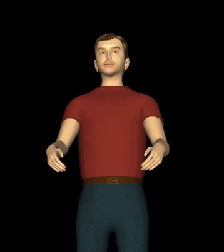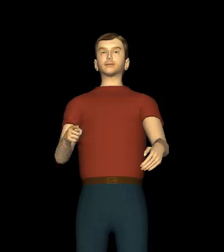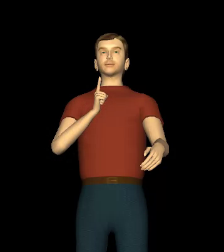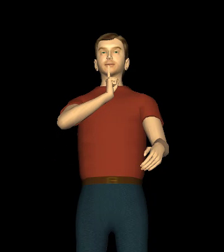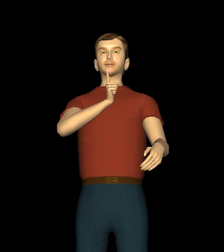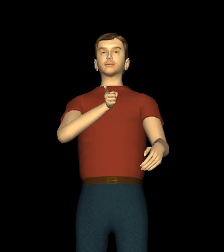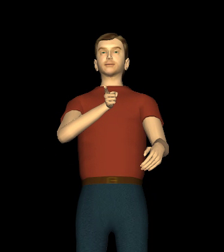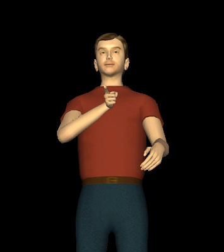طلب